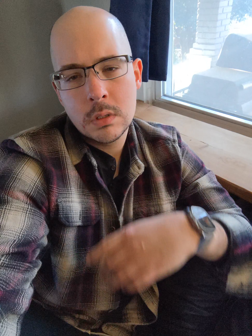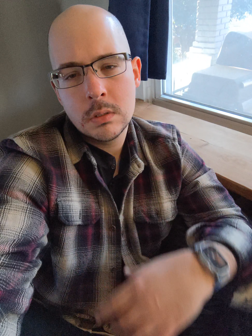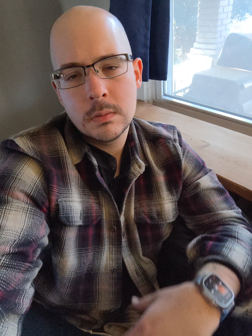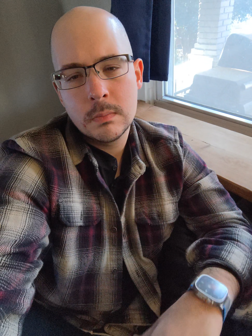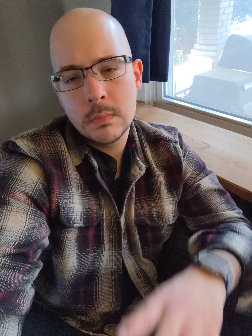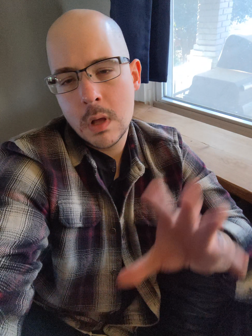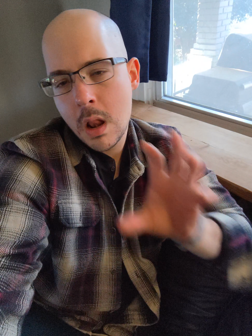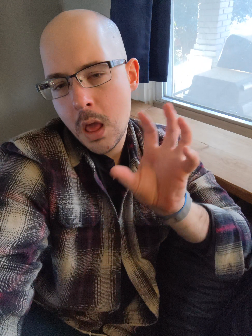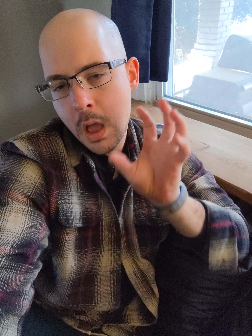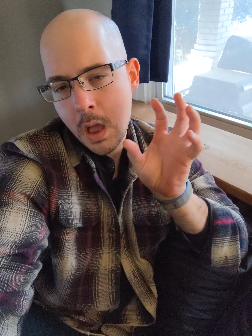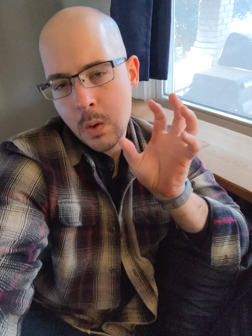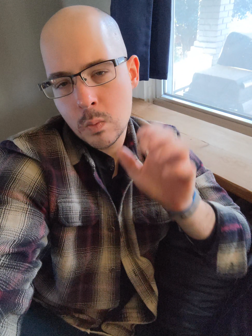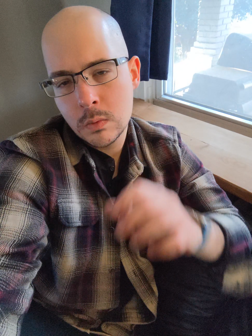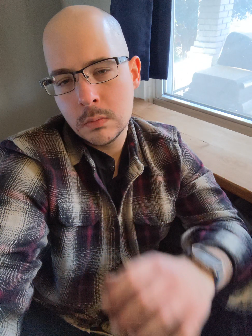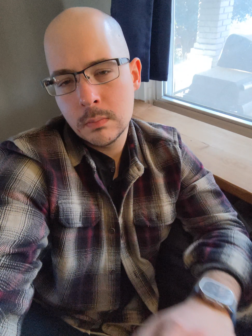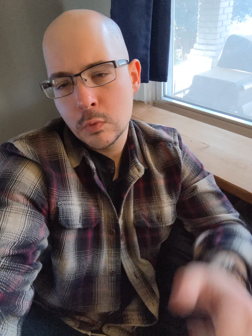cloud